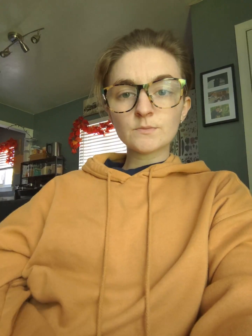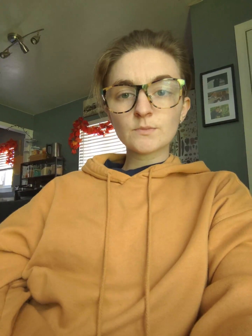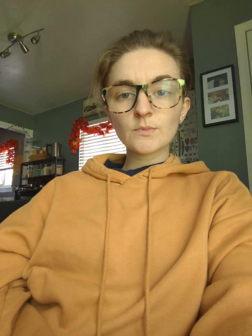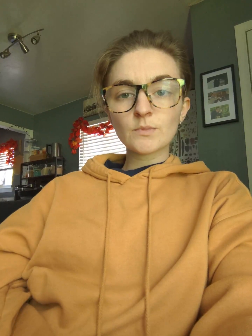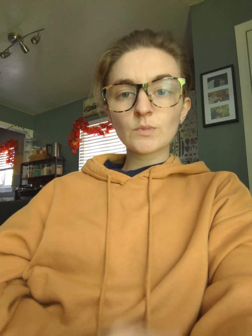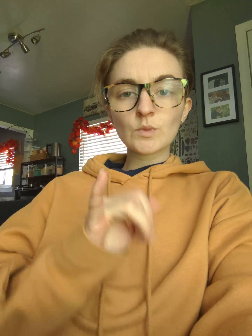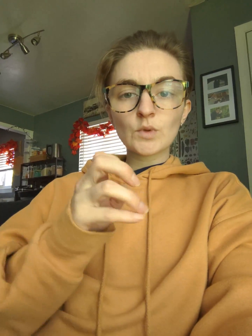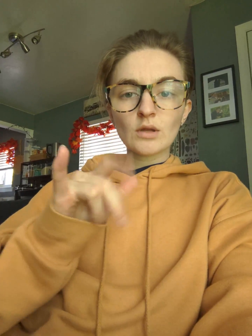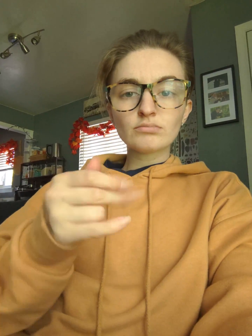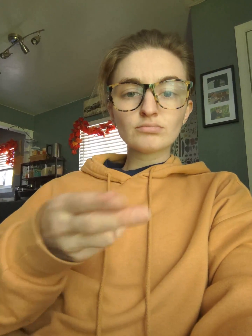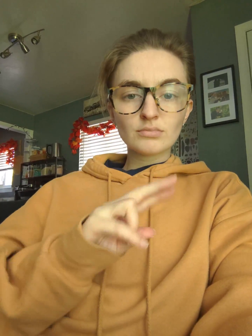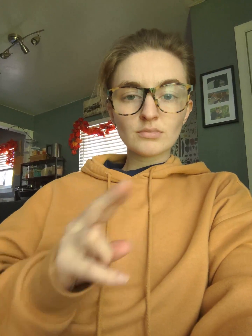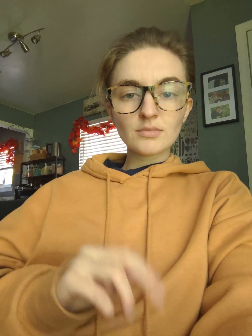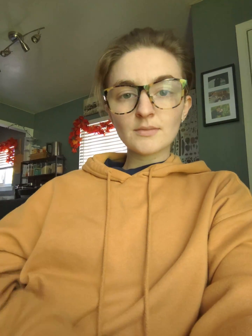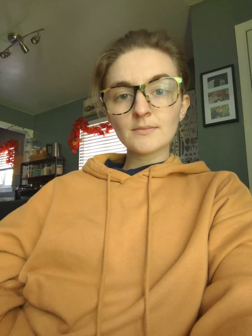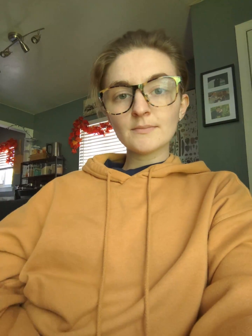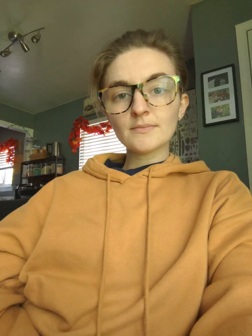jelly